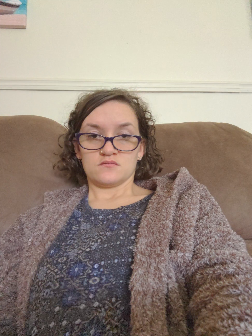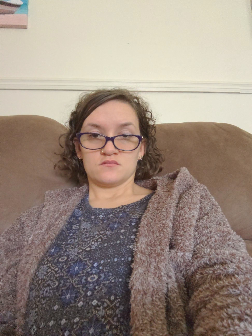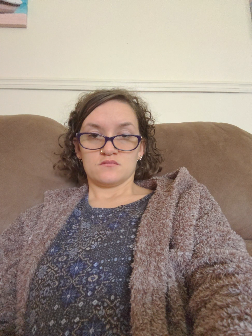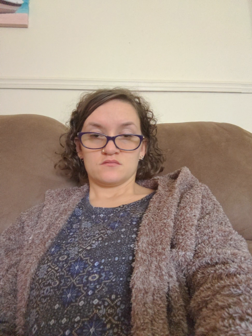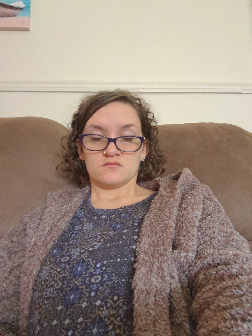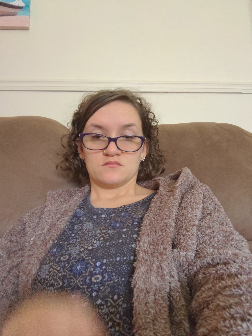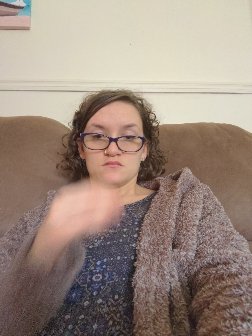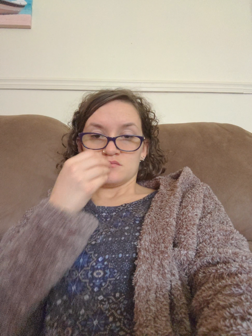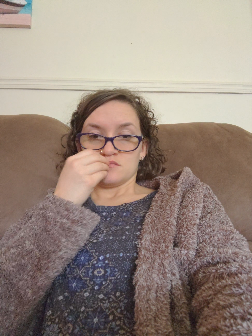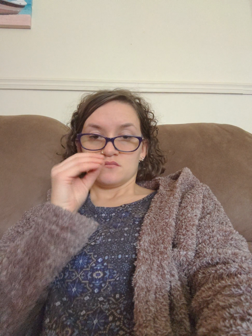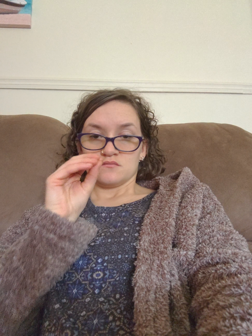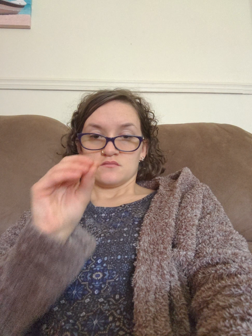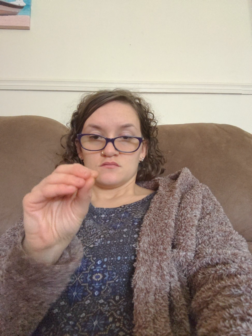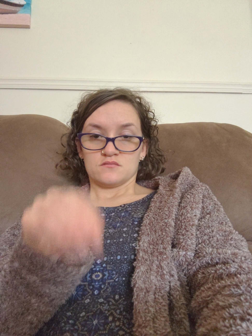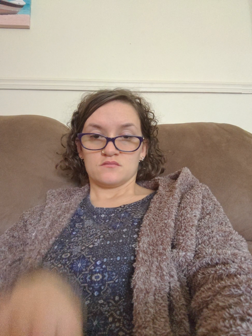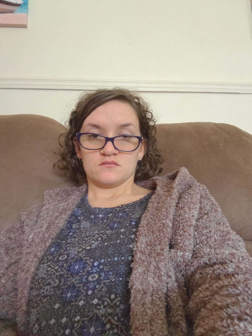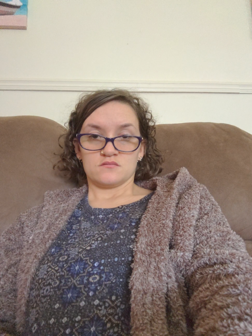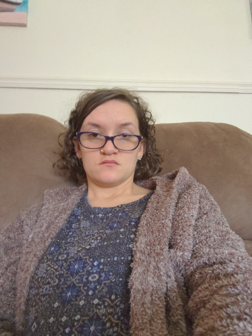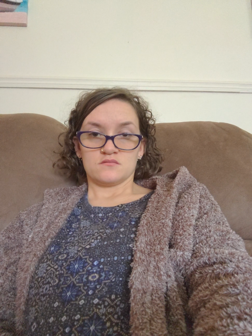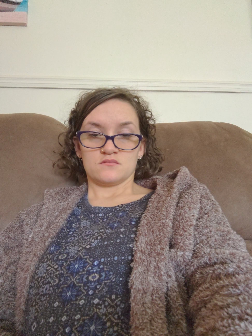kiss